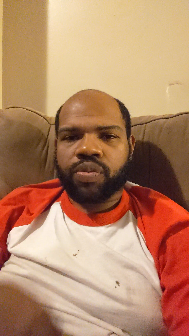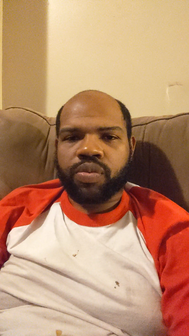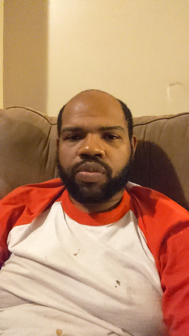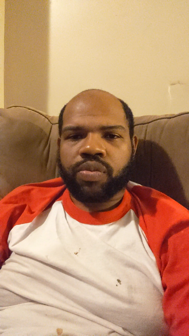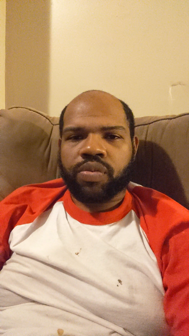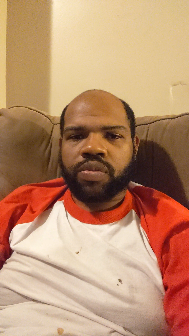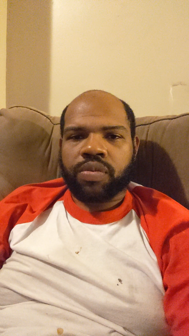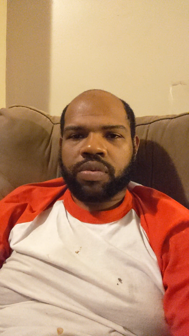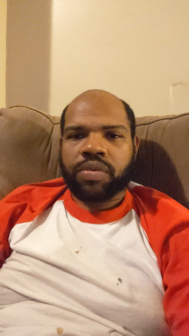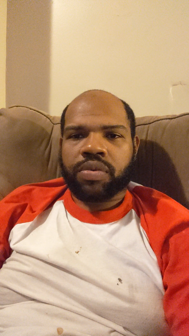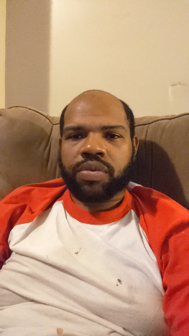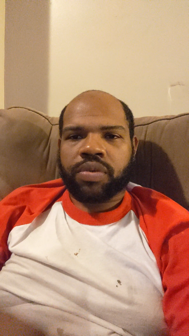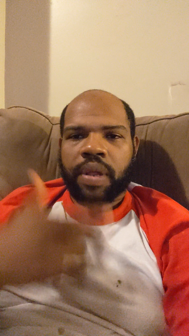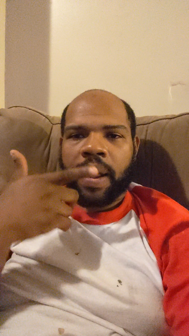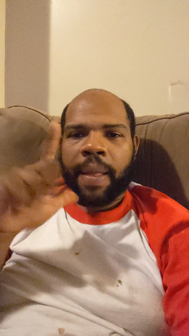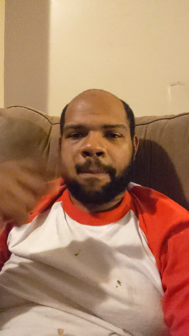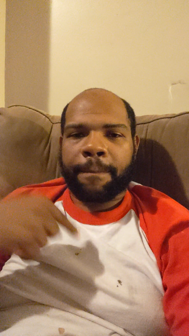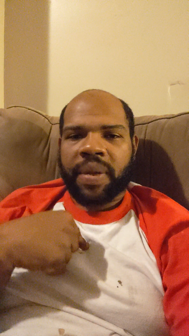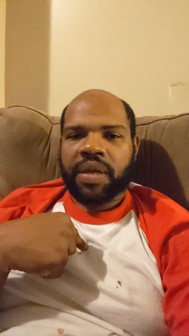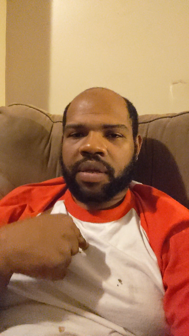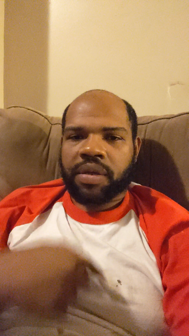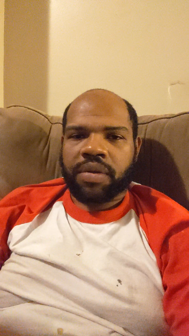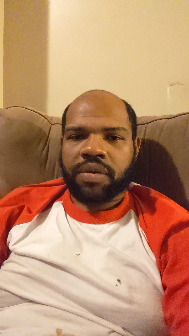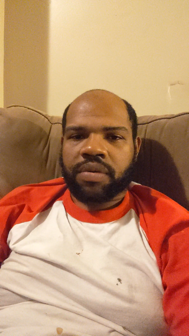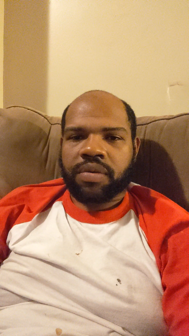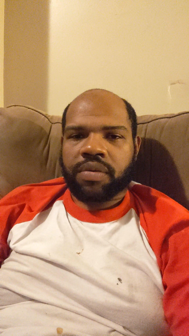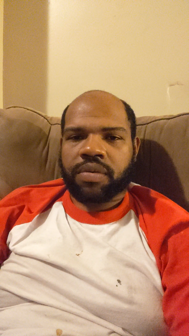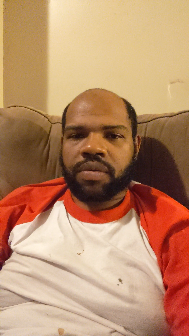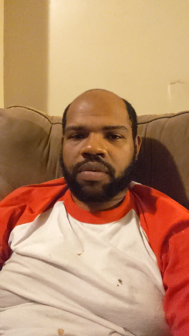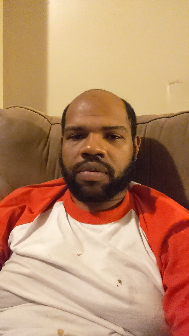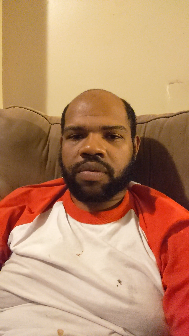let me